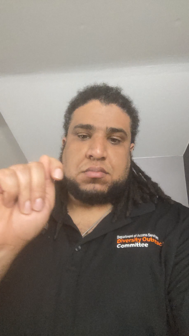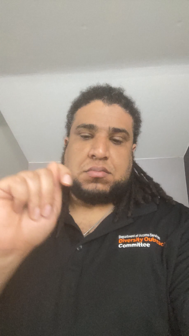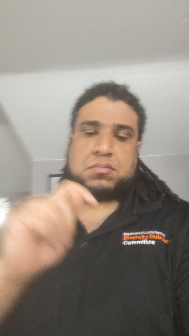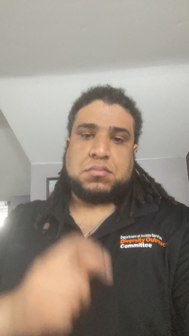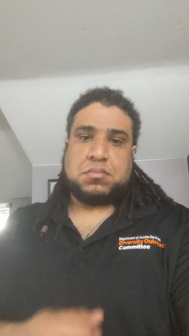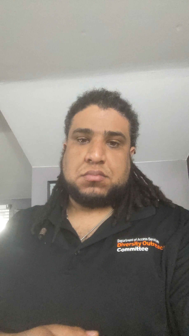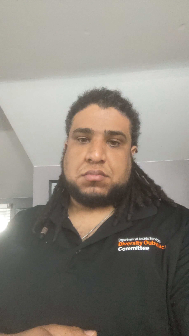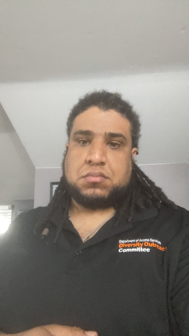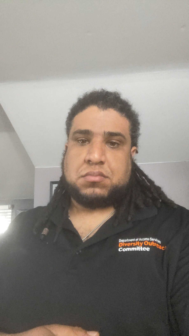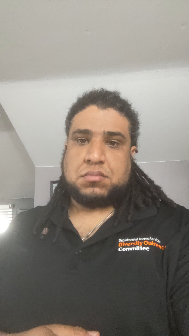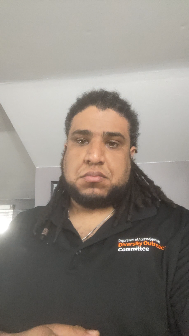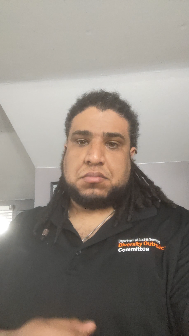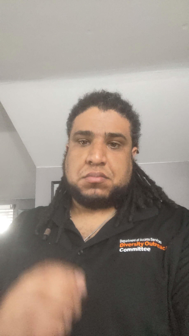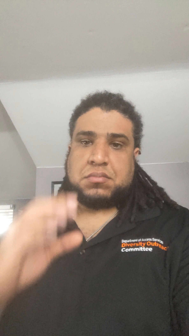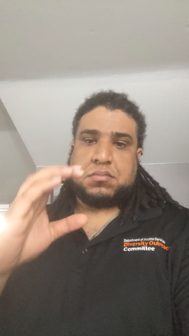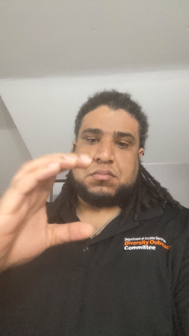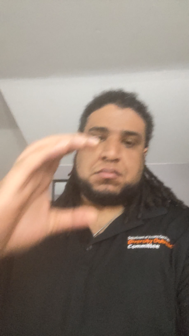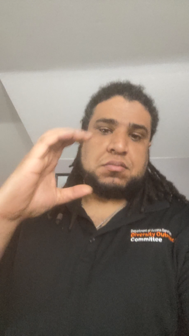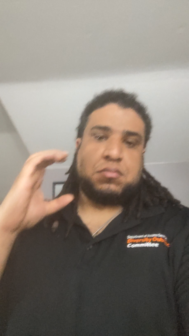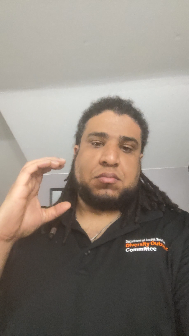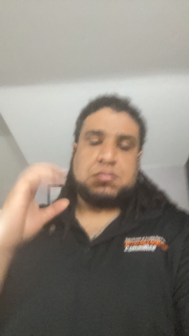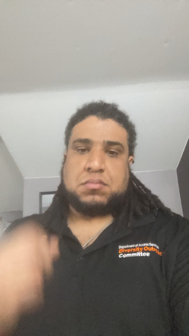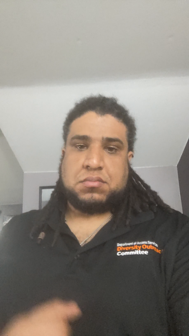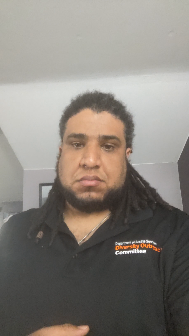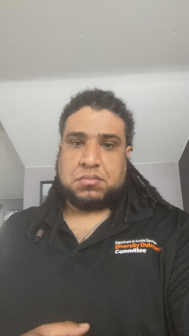bus